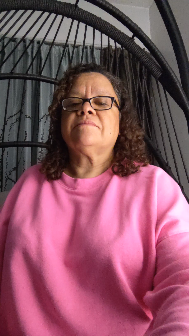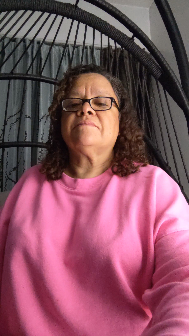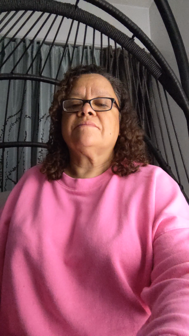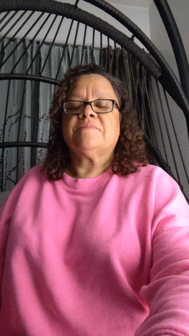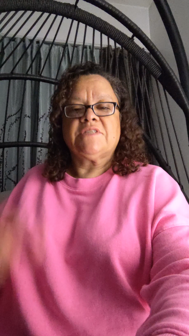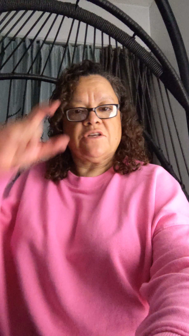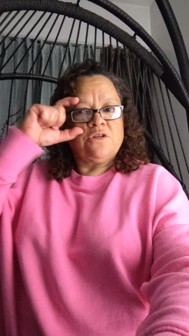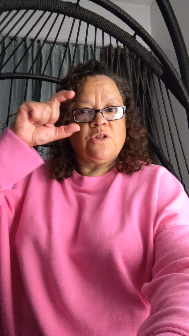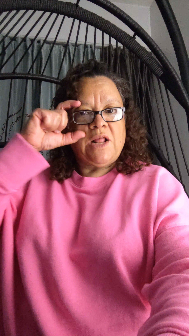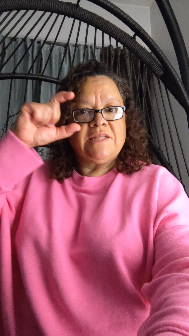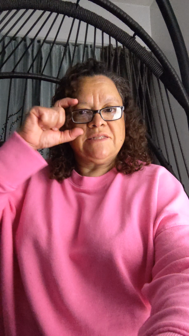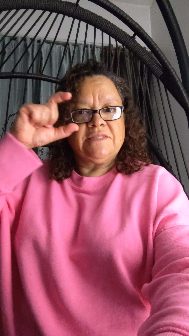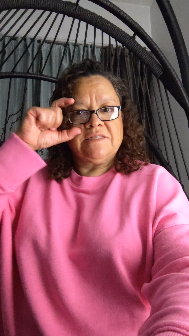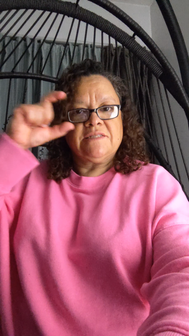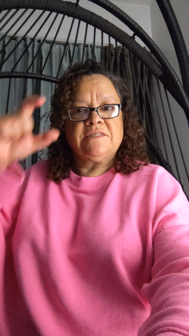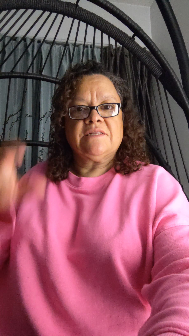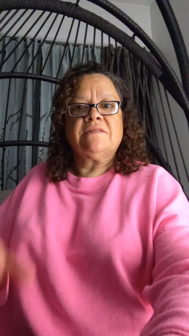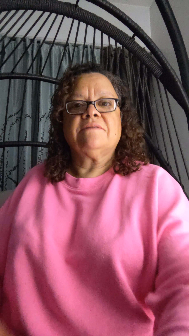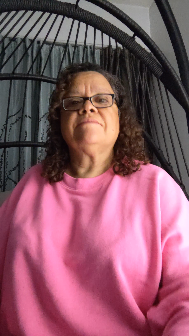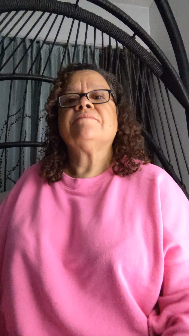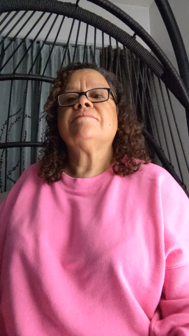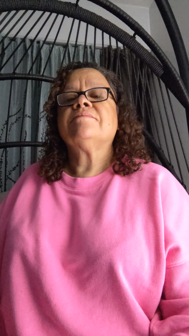glasses